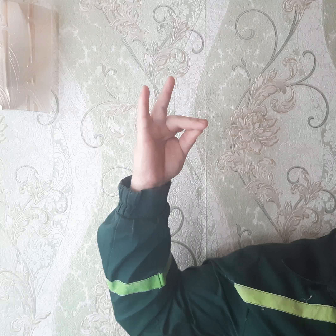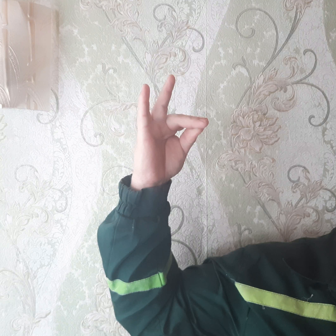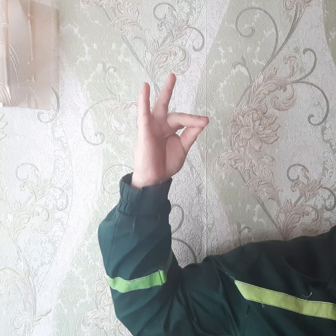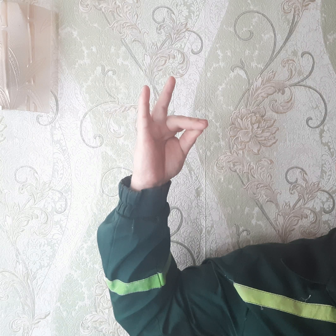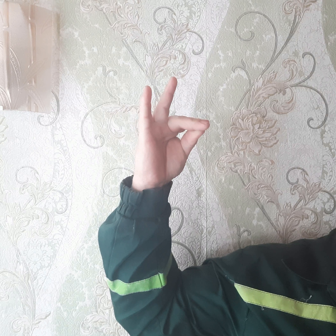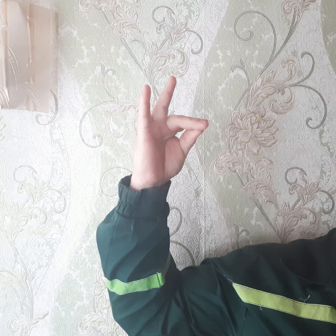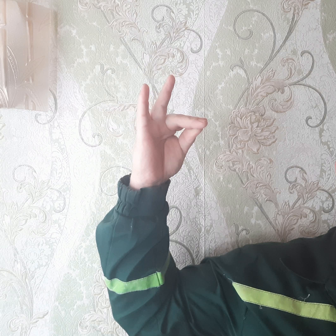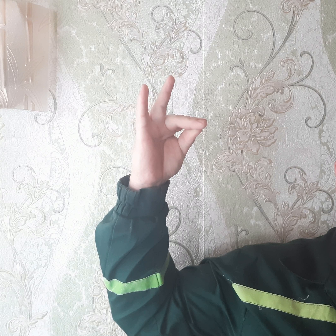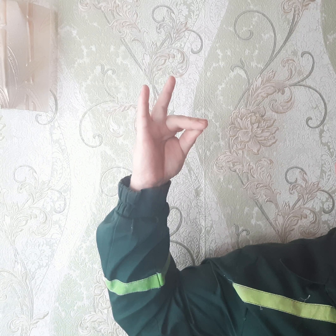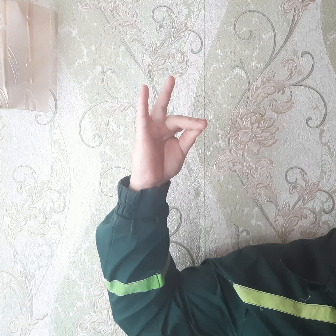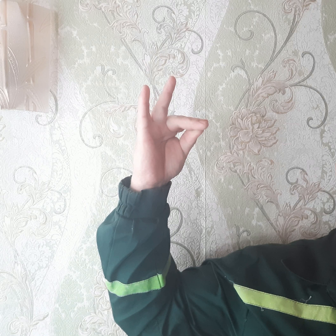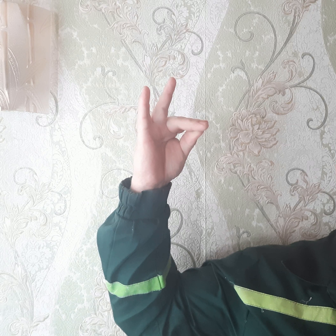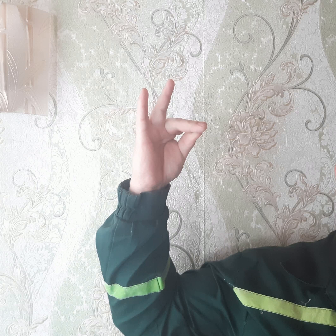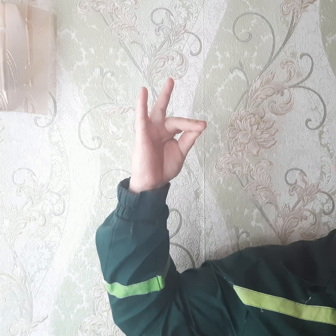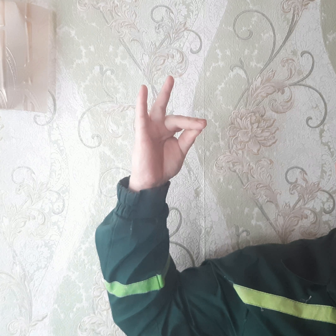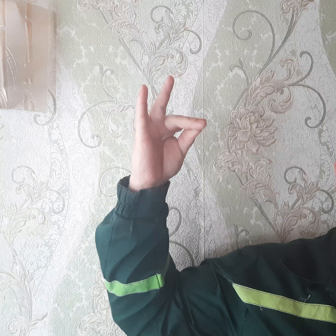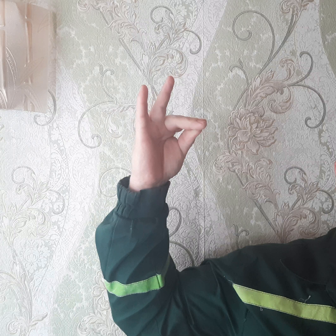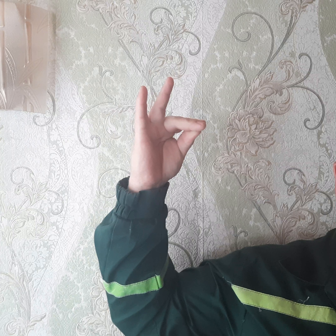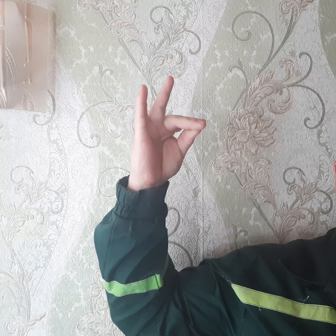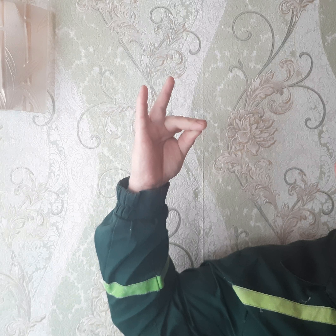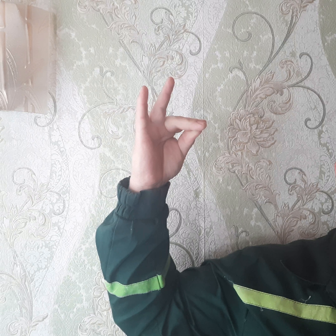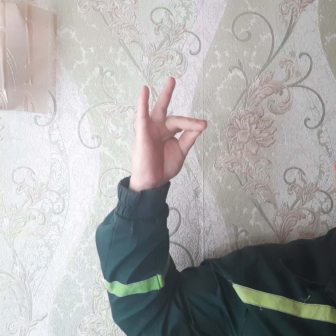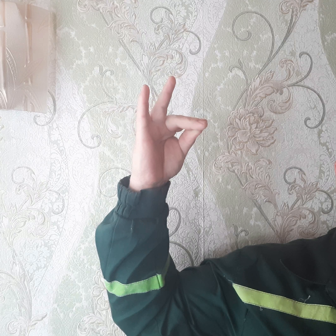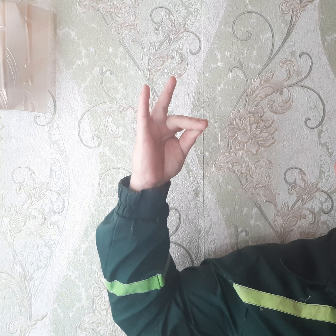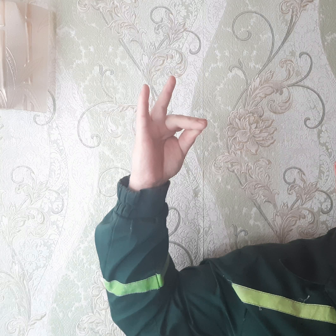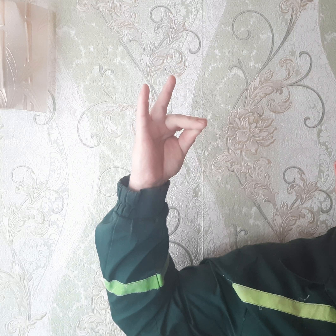И